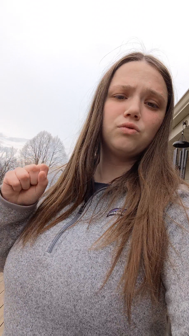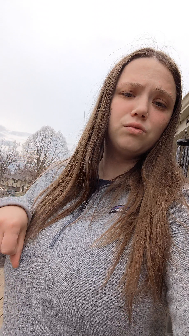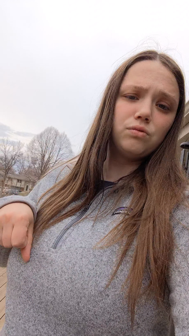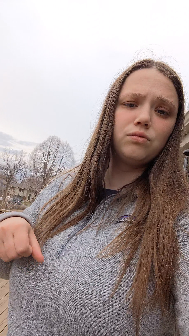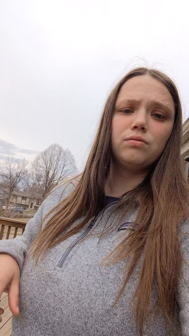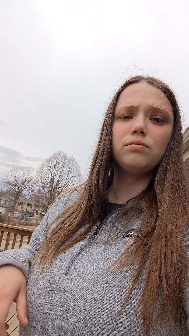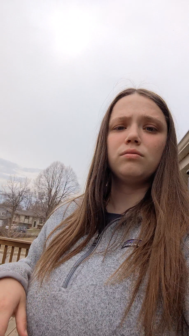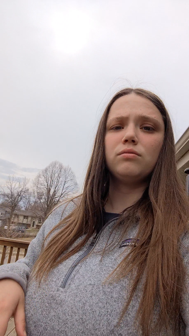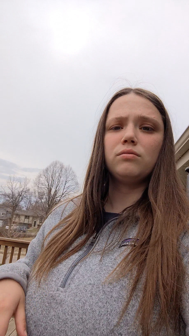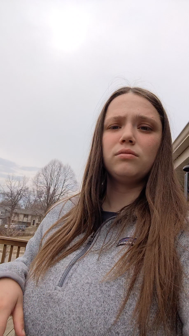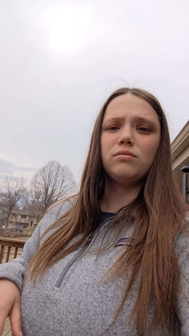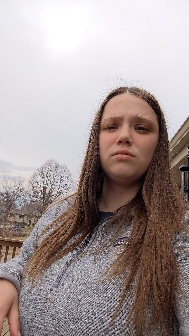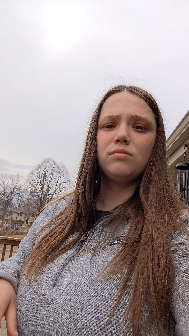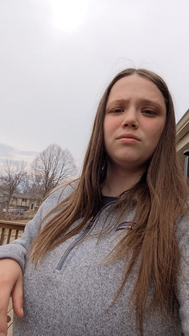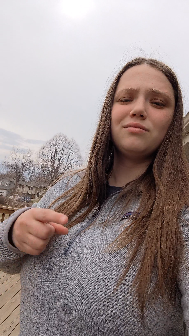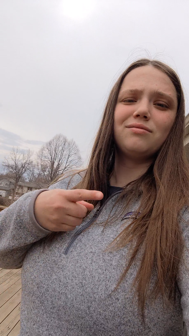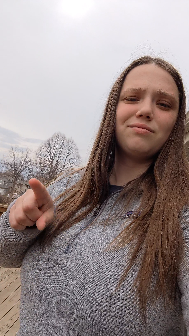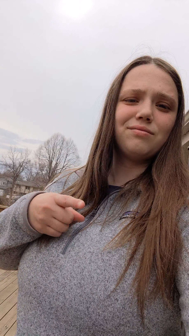knife